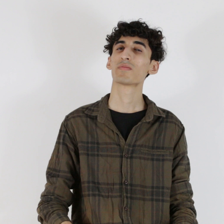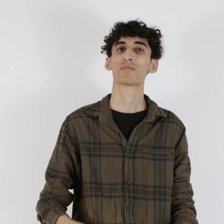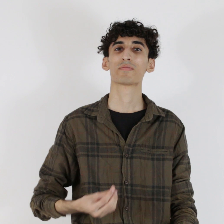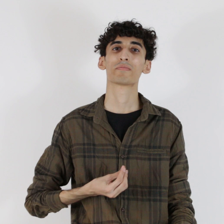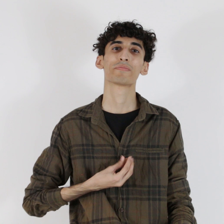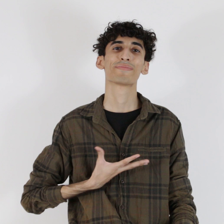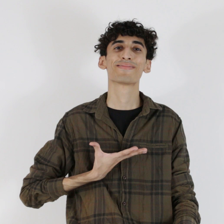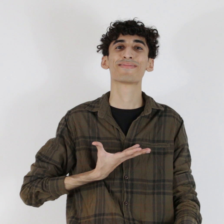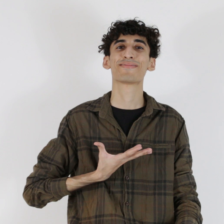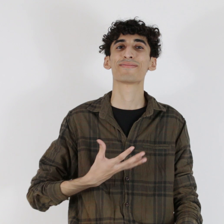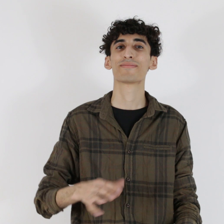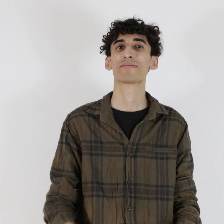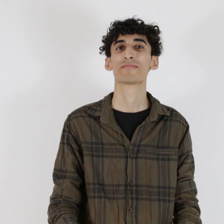glad